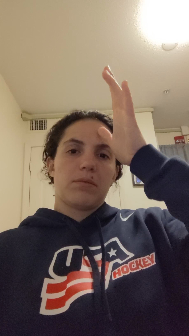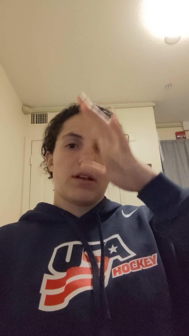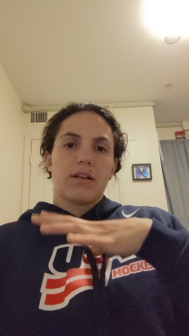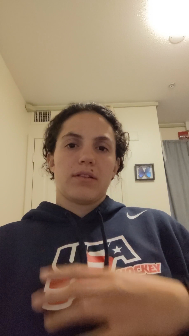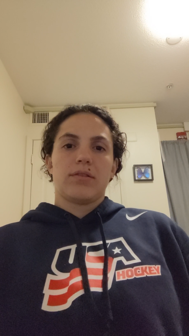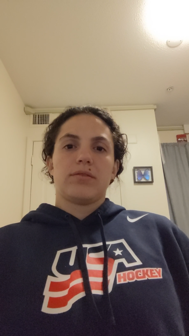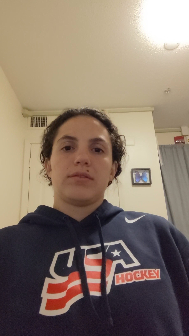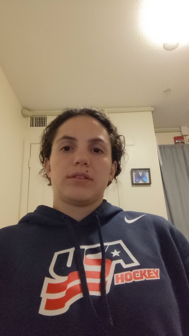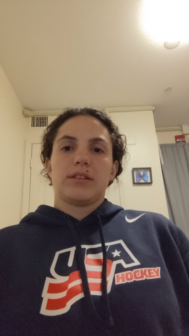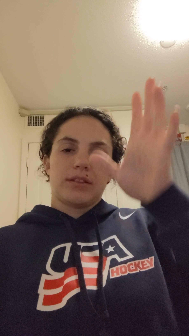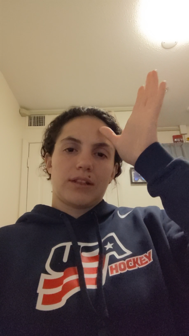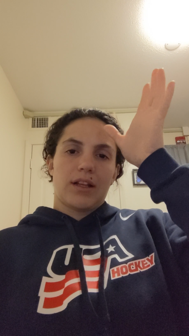daddy